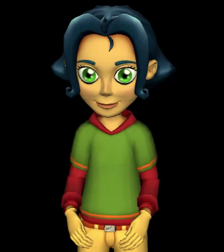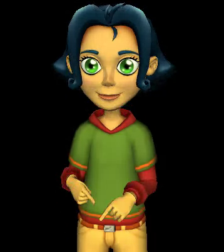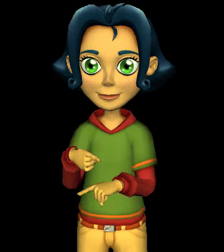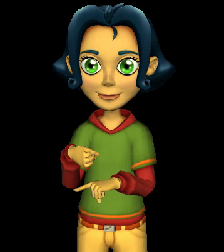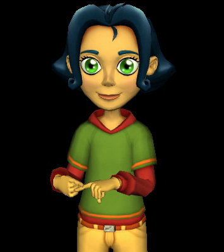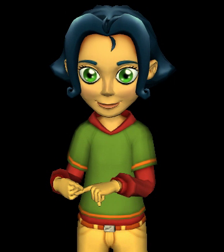نصف